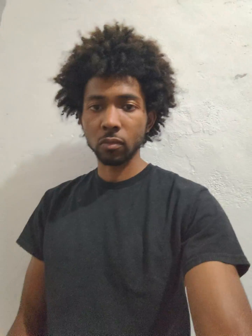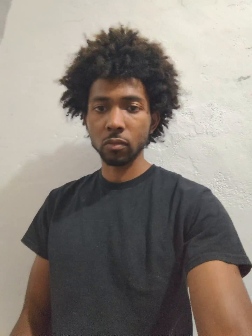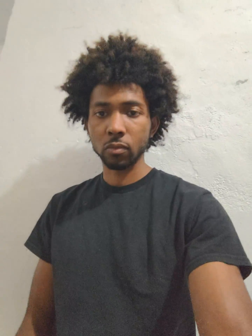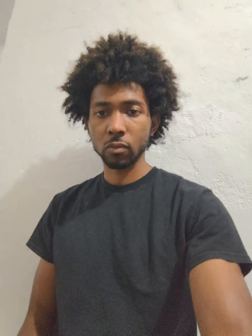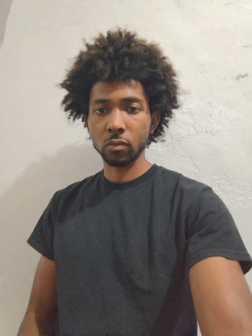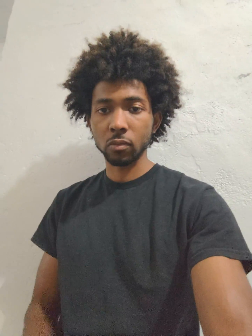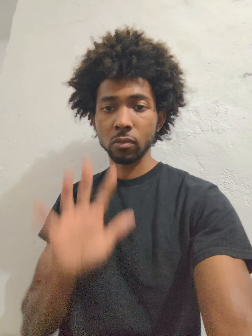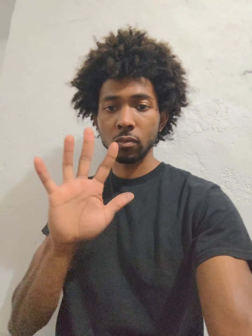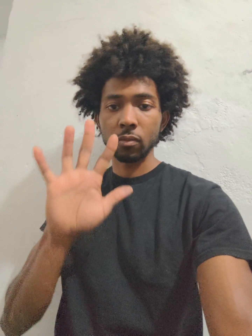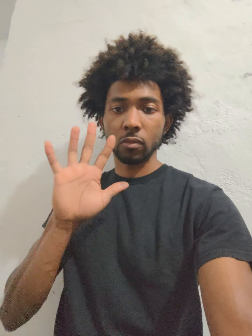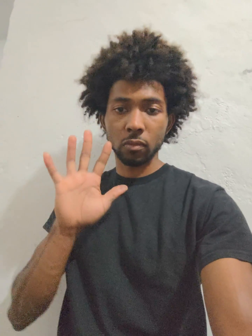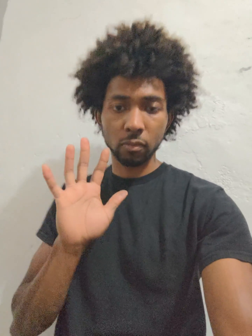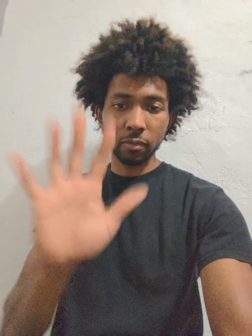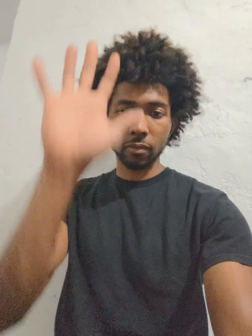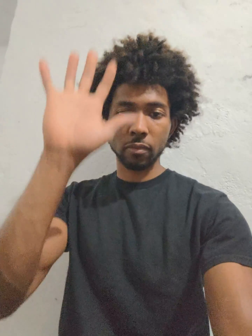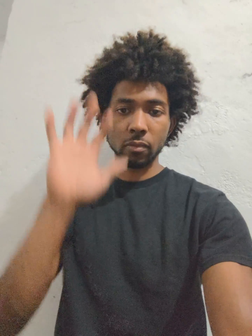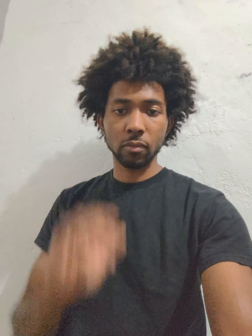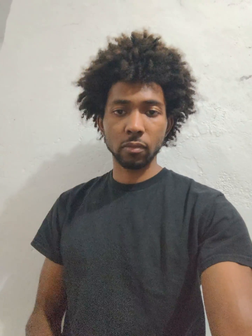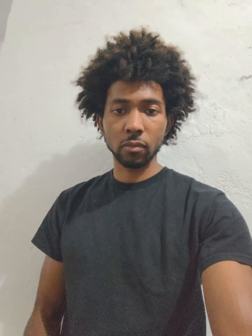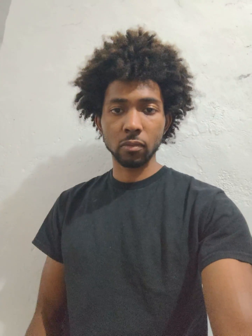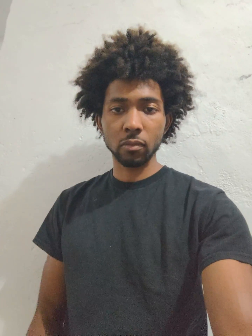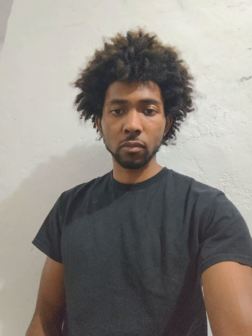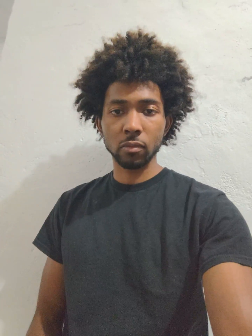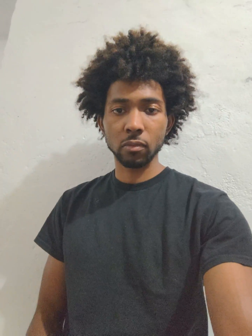give me five